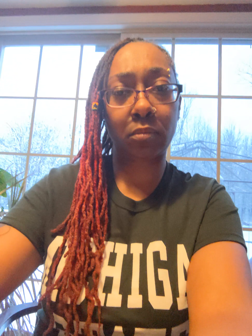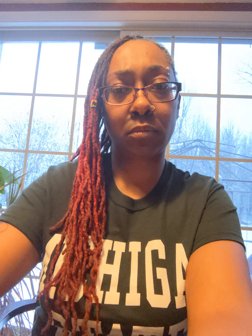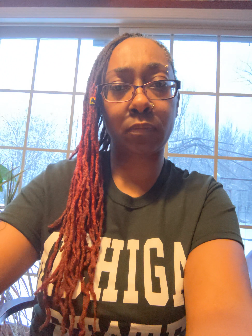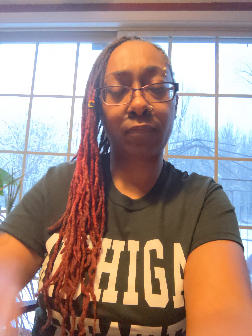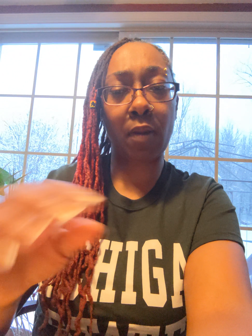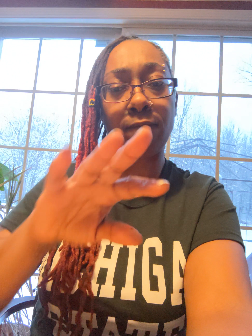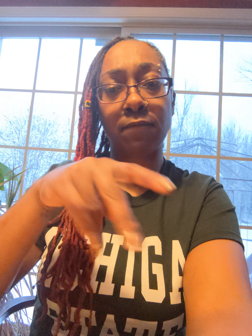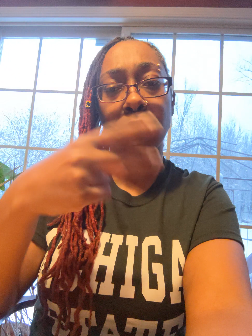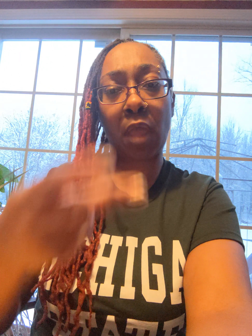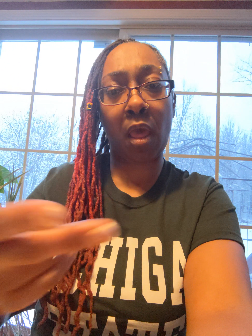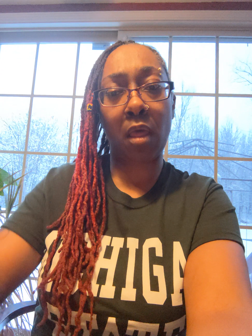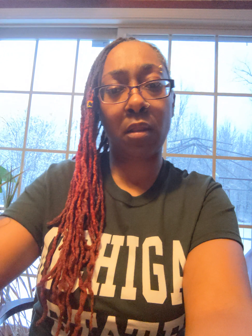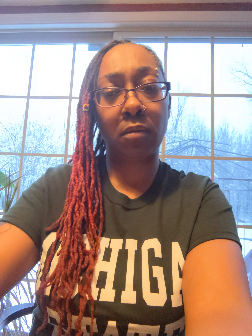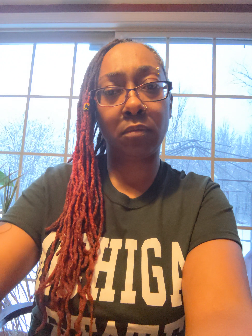fall